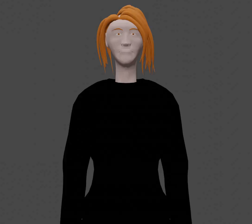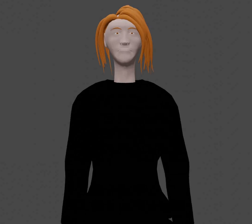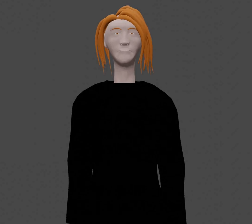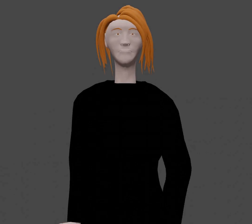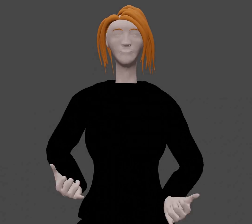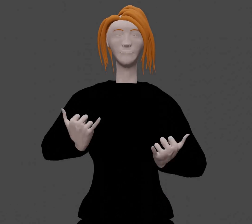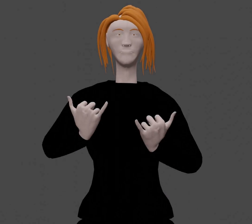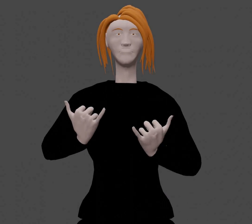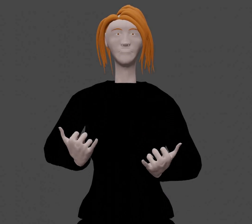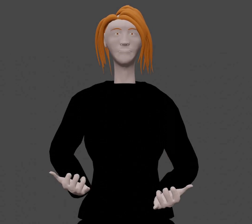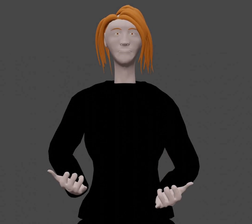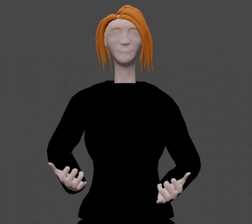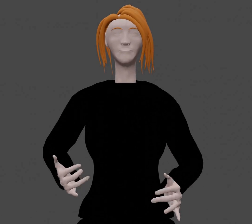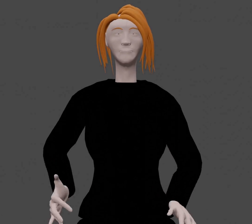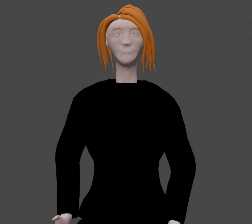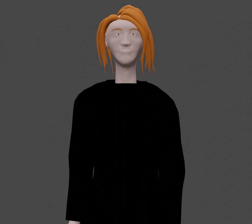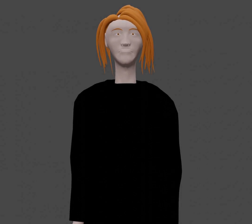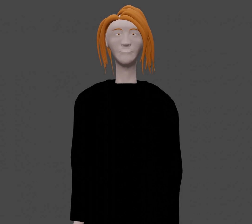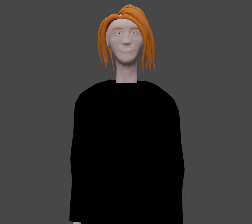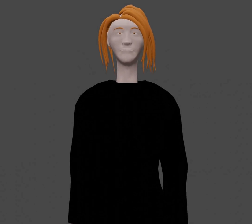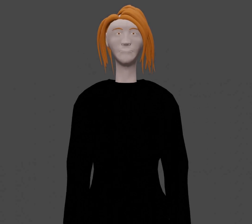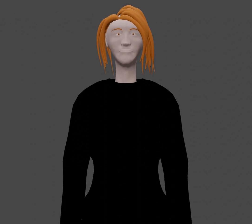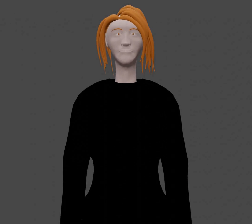At Once